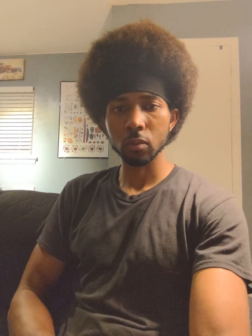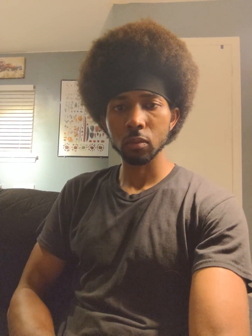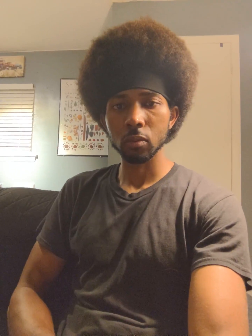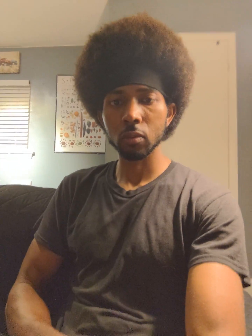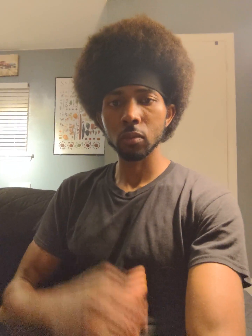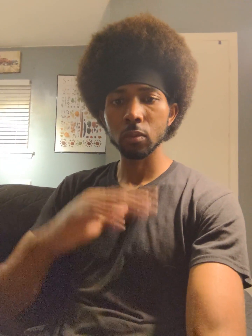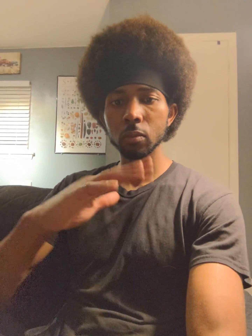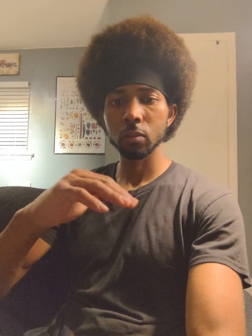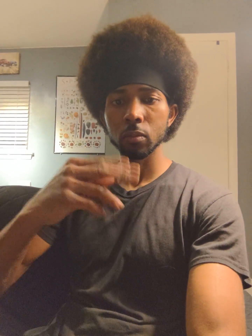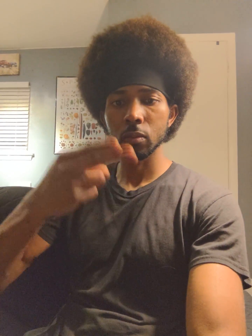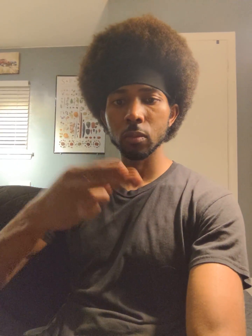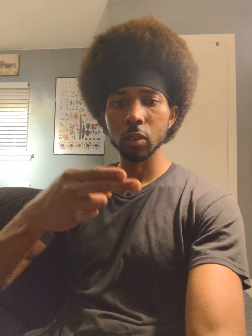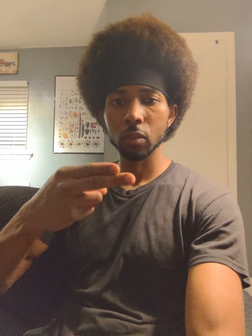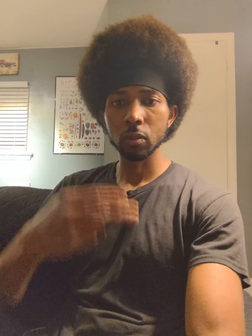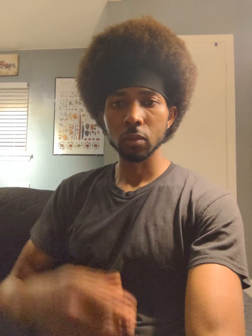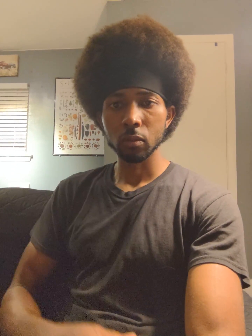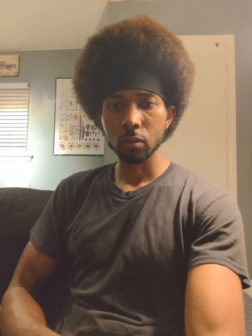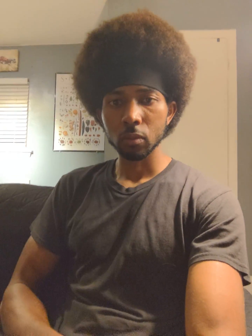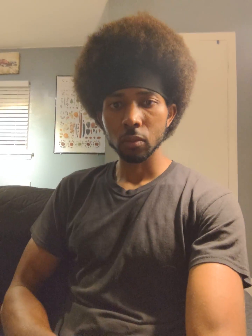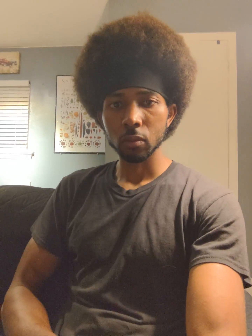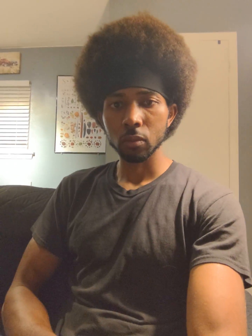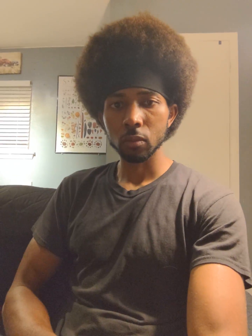pet's name